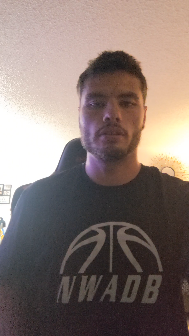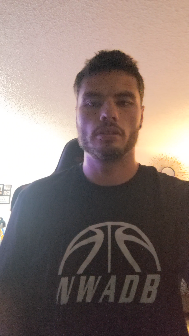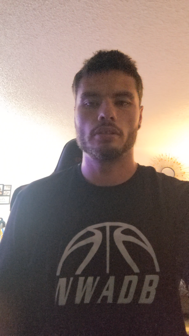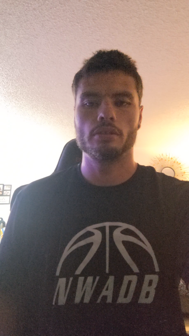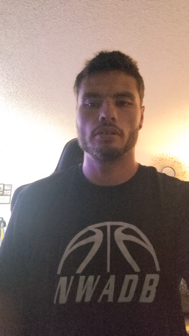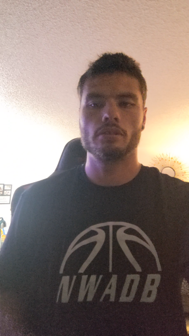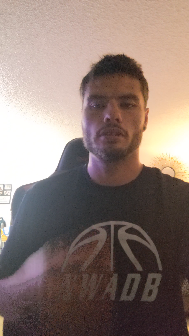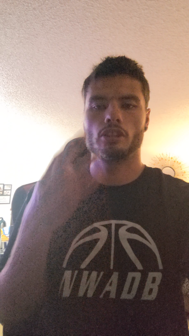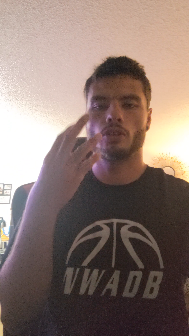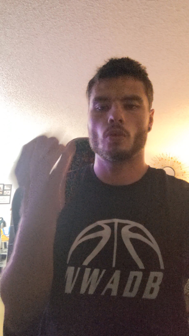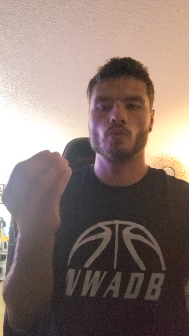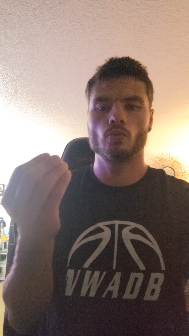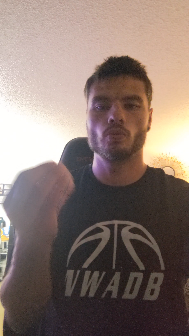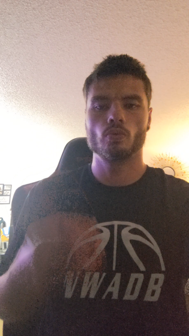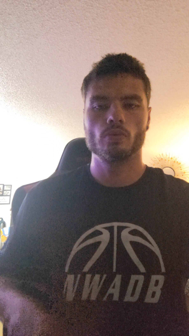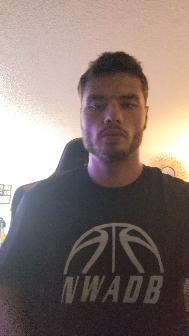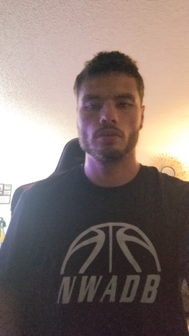got to